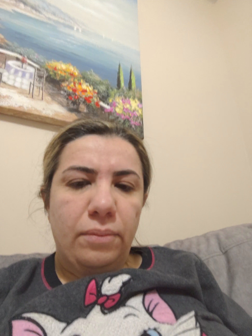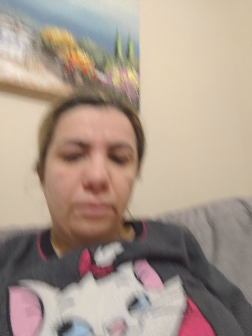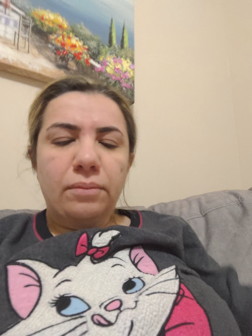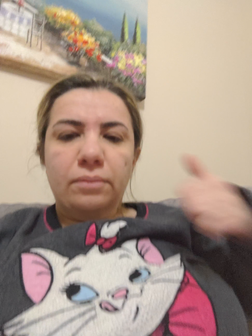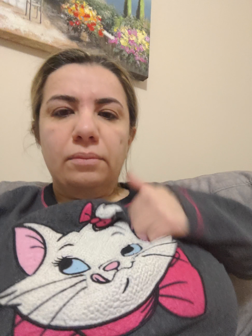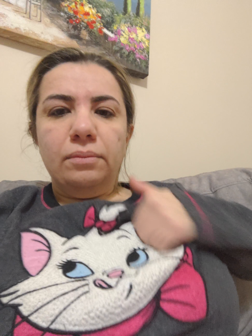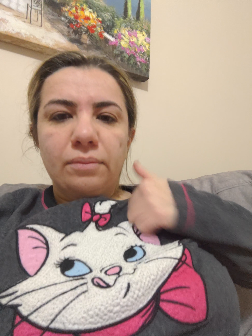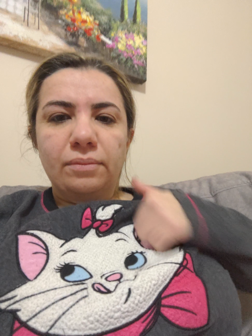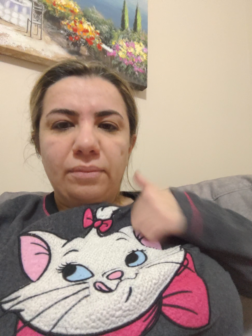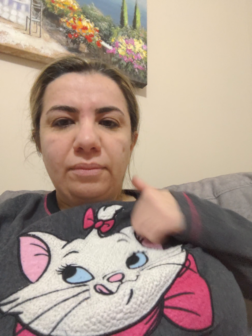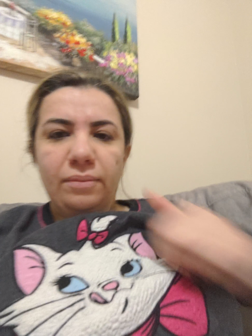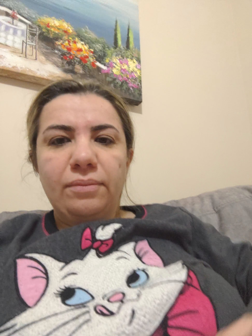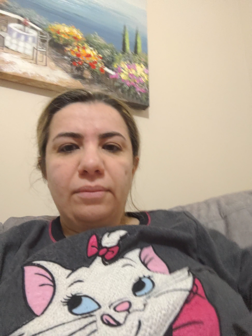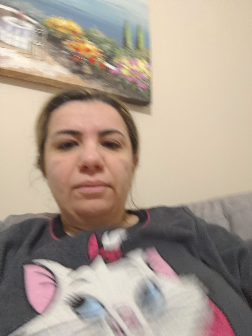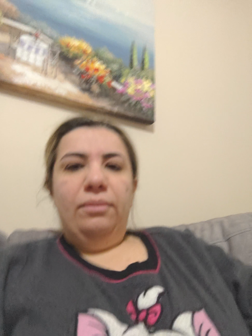bath